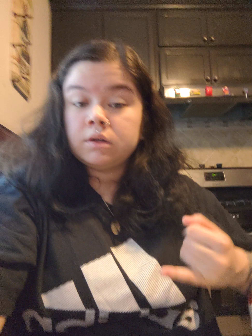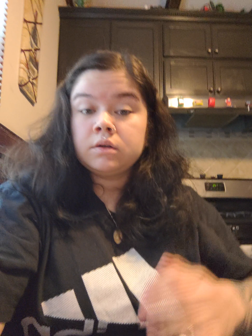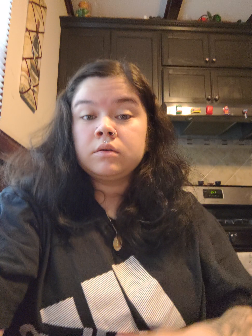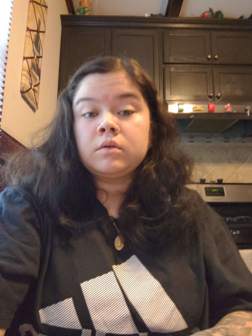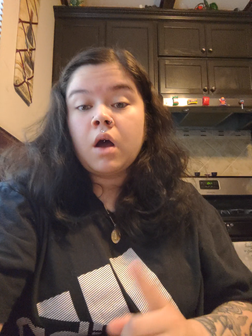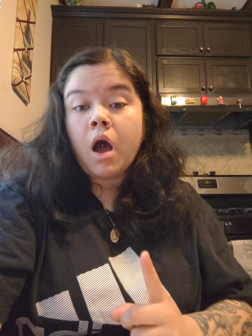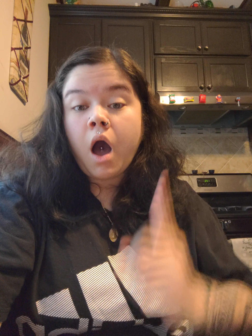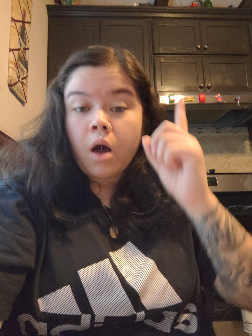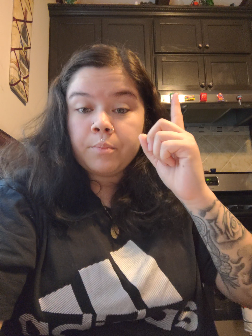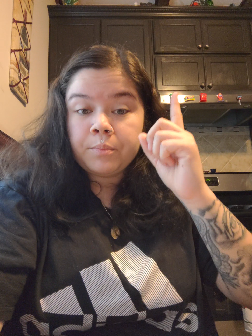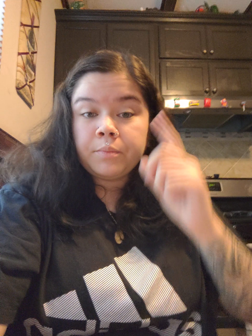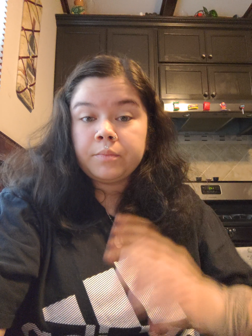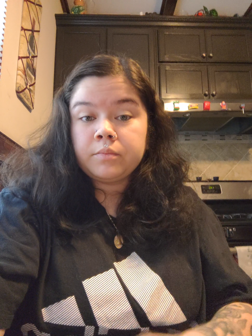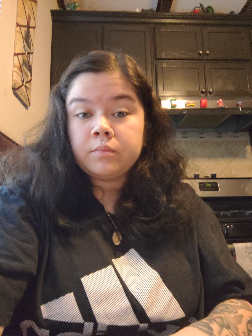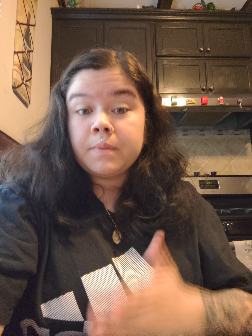up